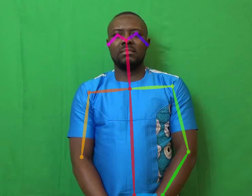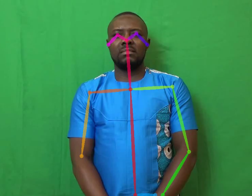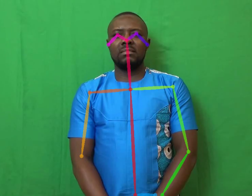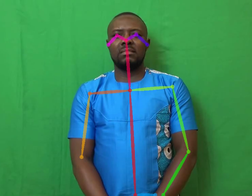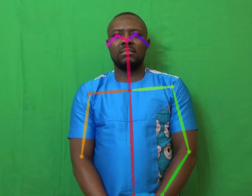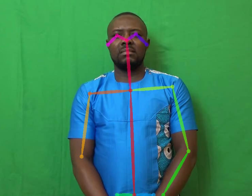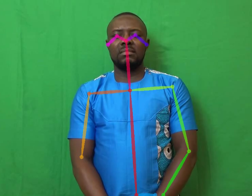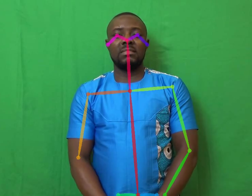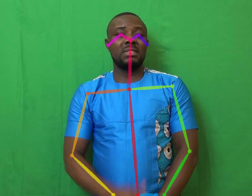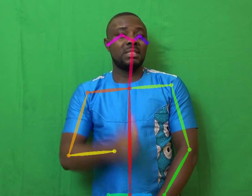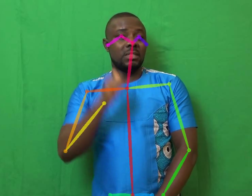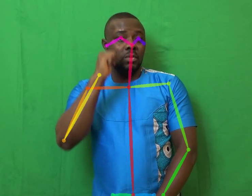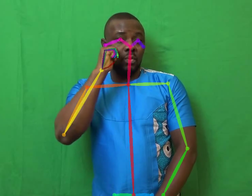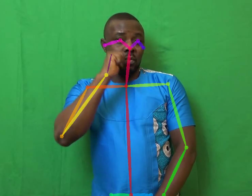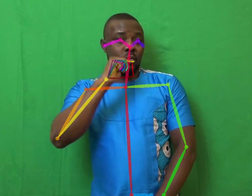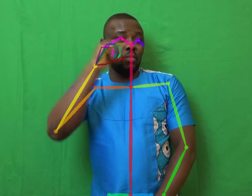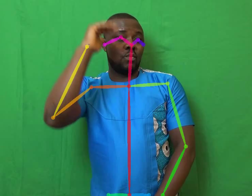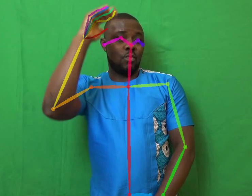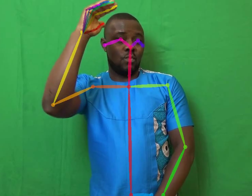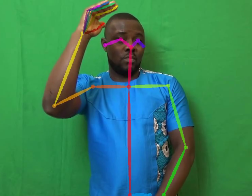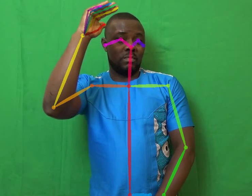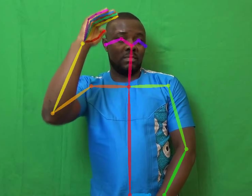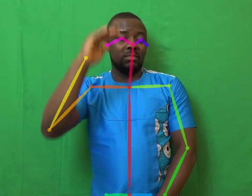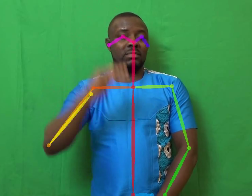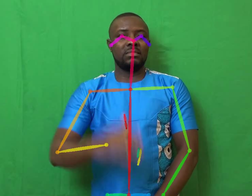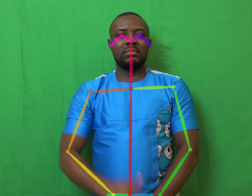woman